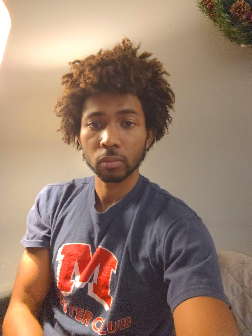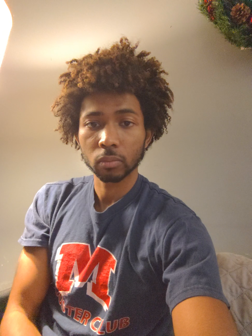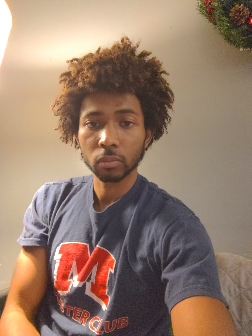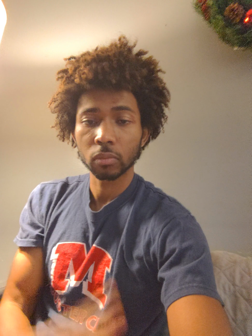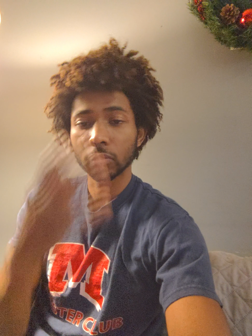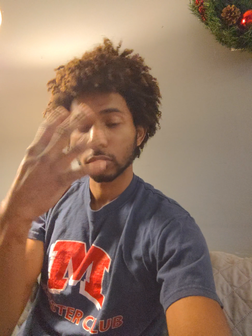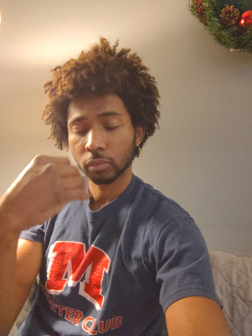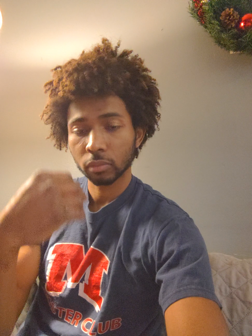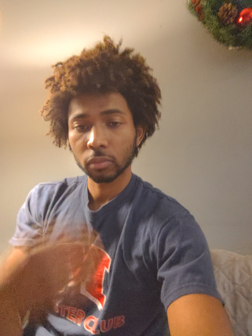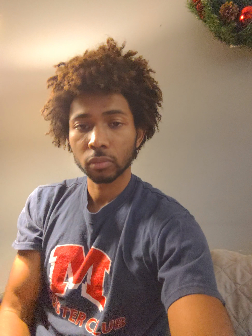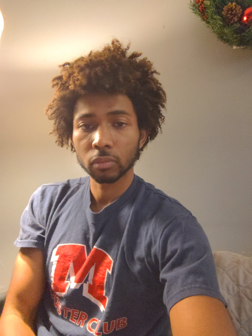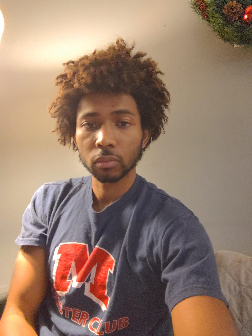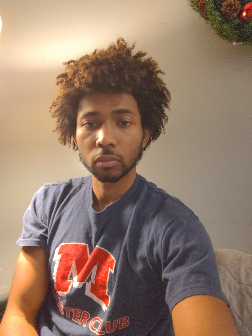sleep